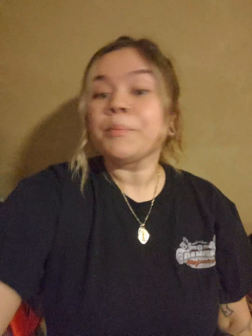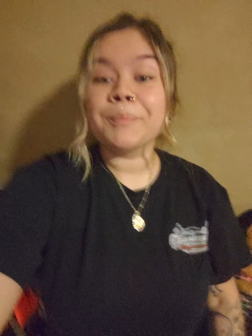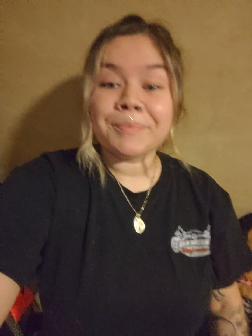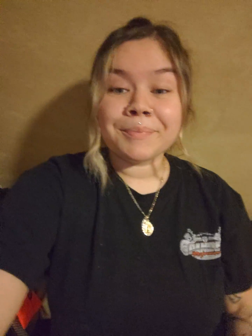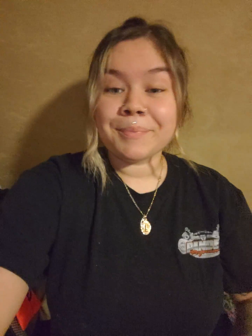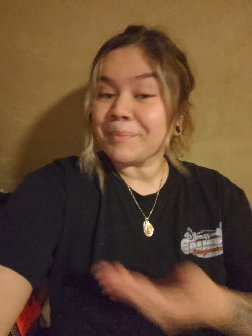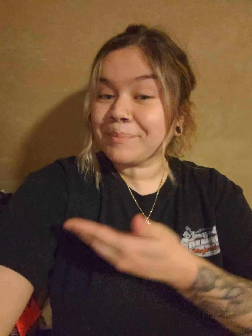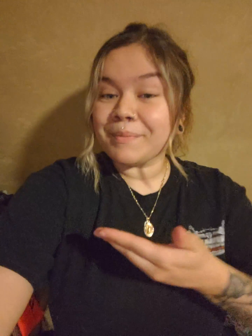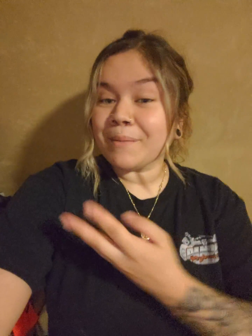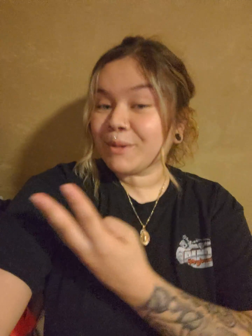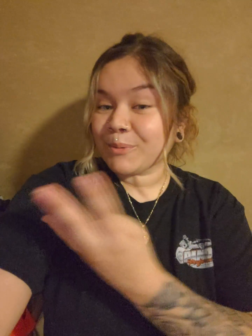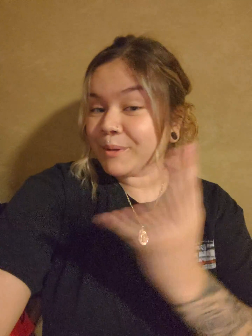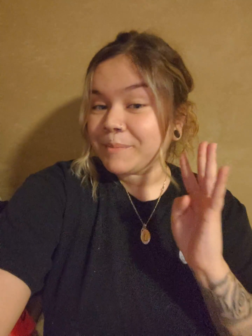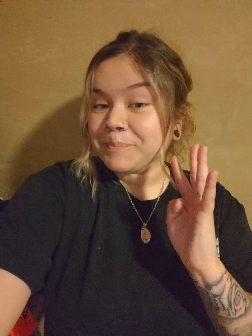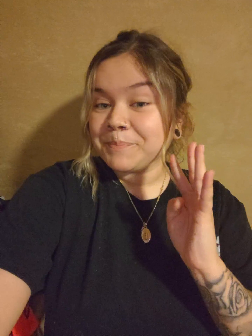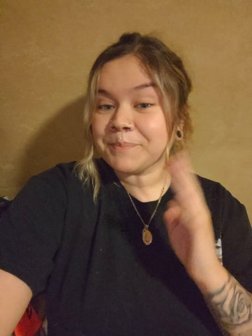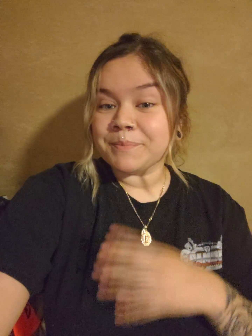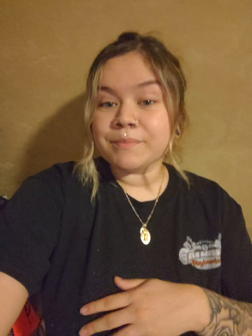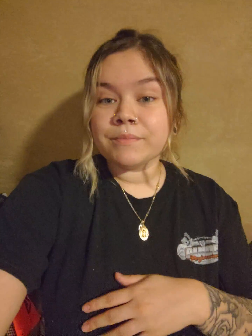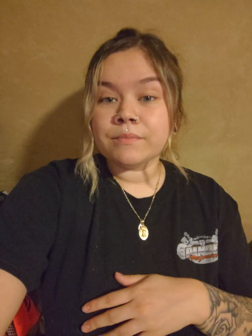crib